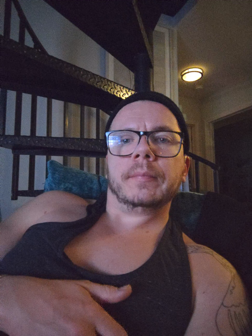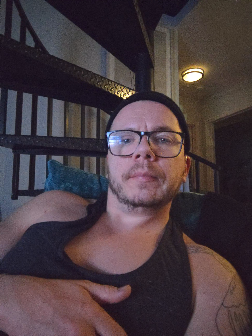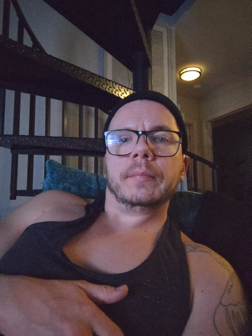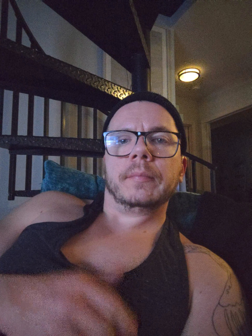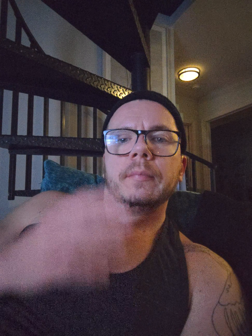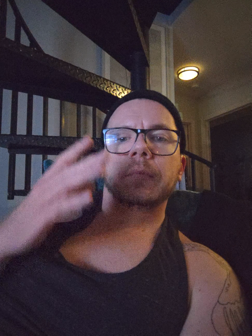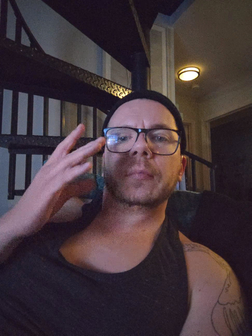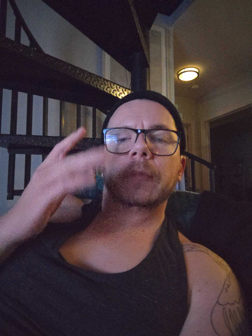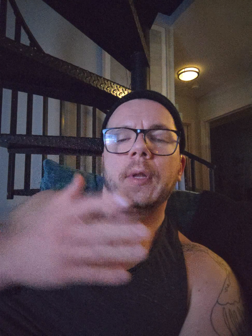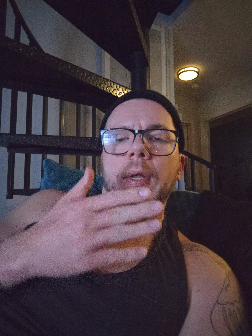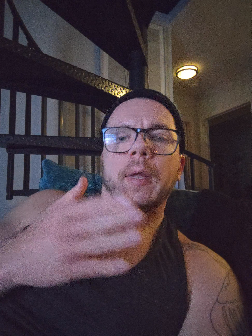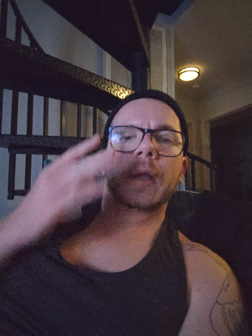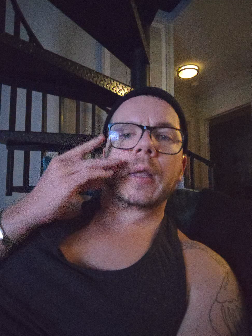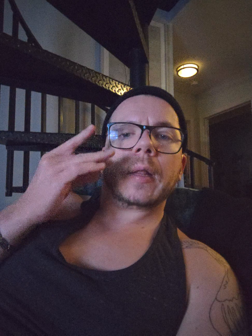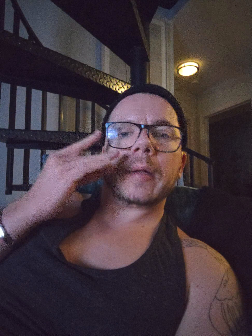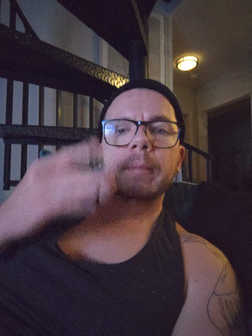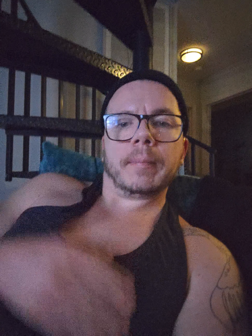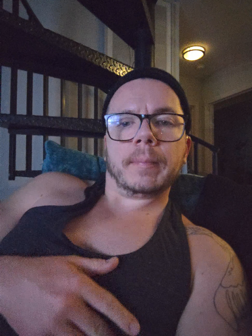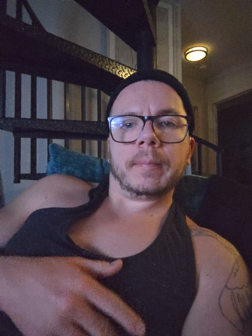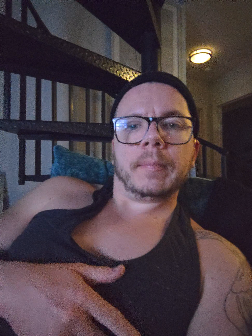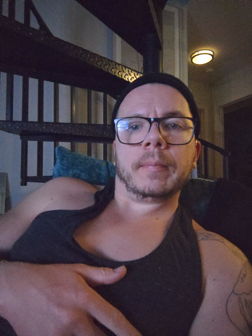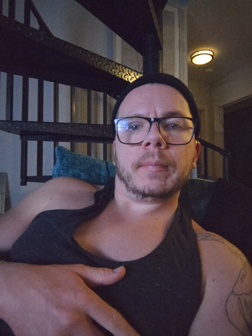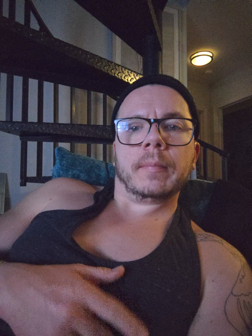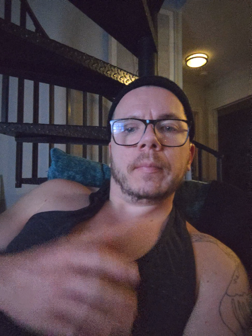kitty